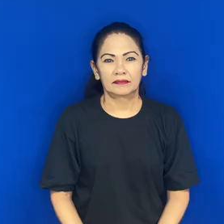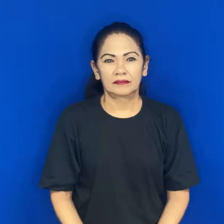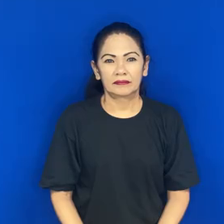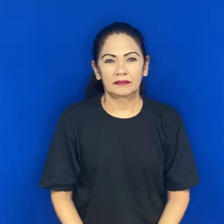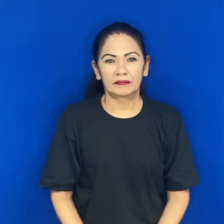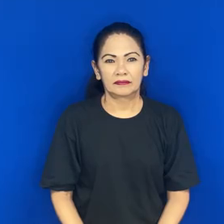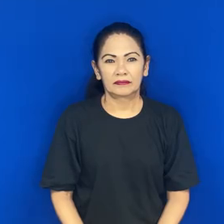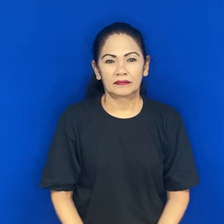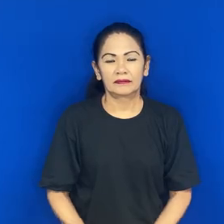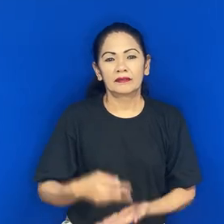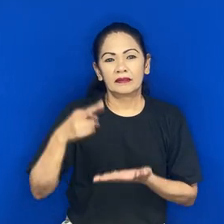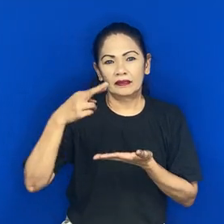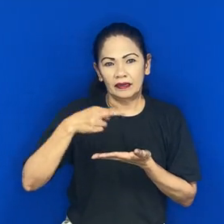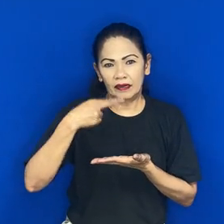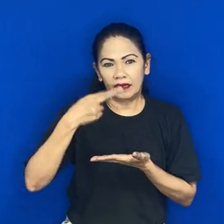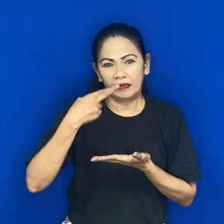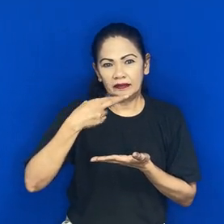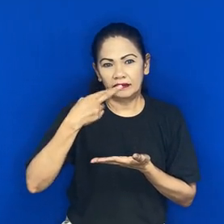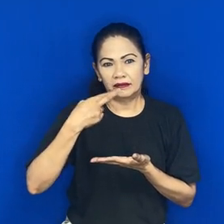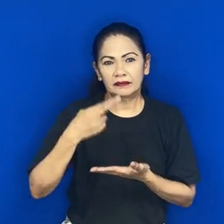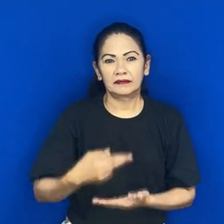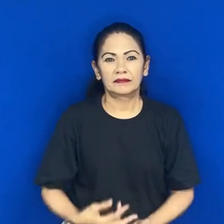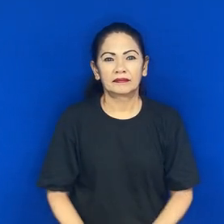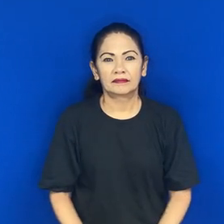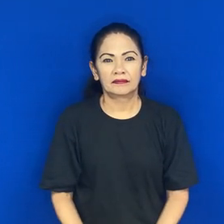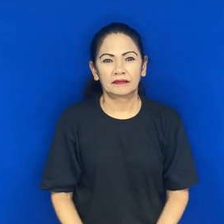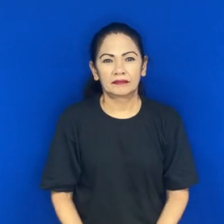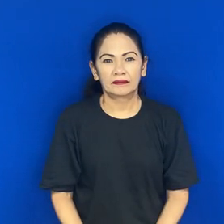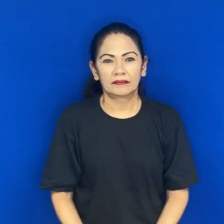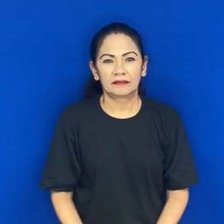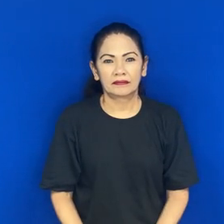rice